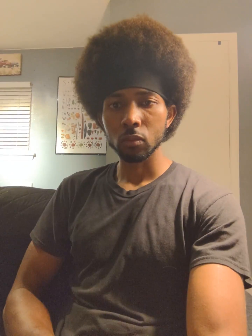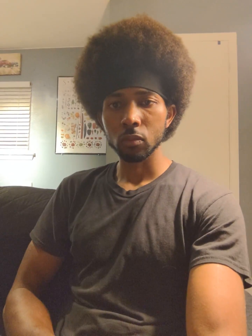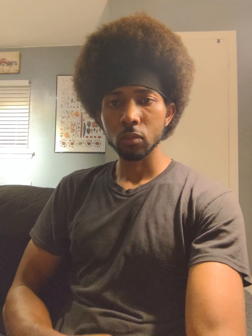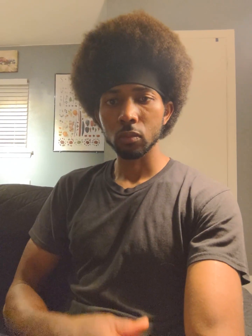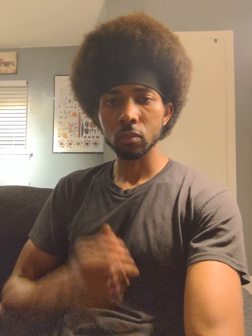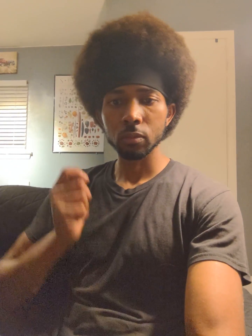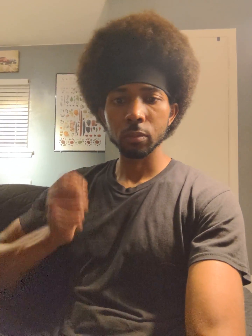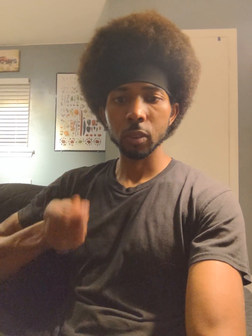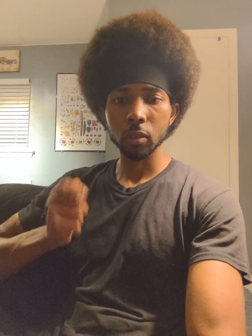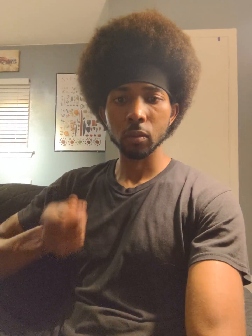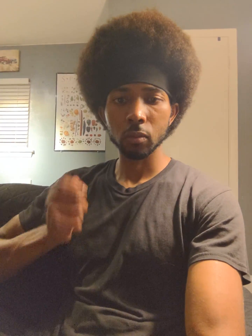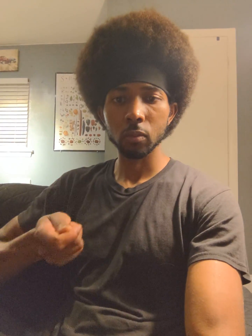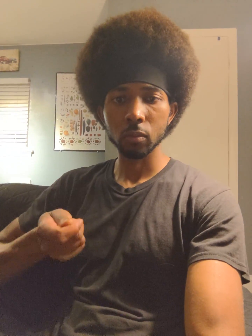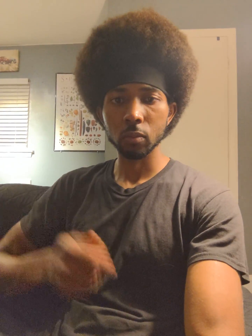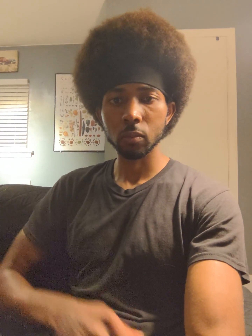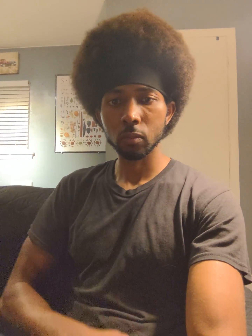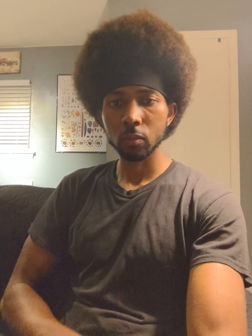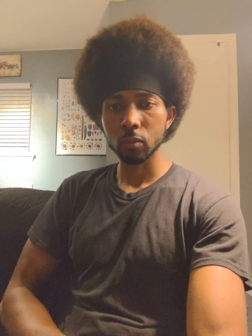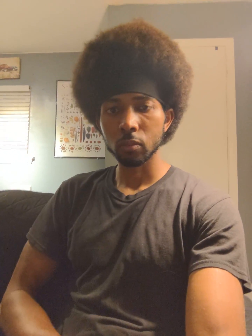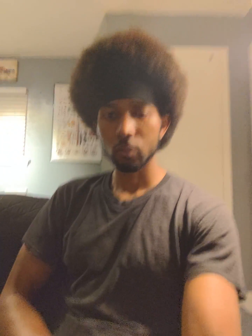cart